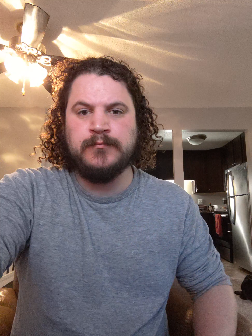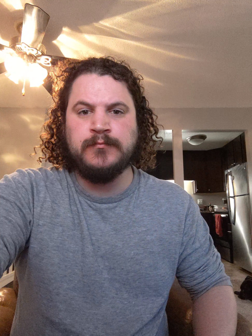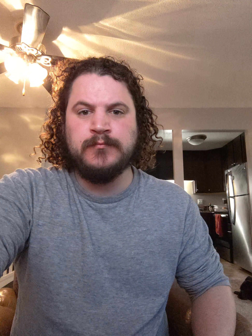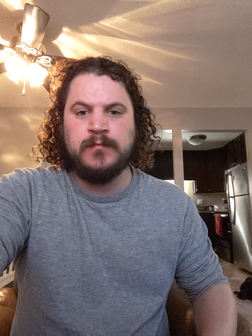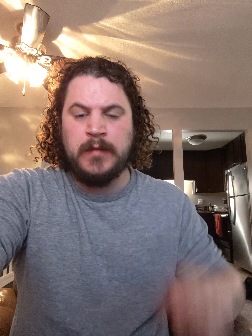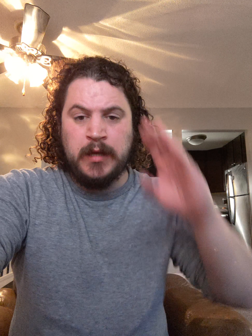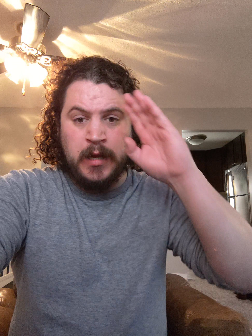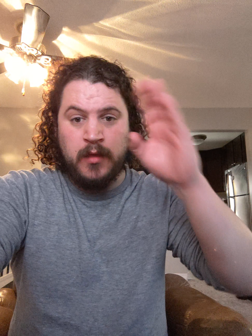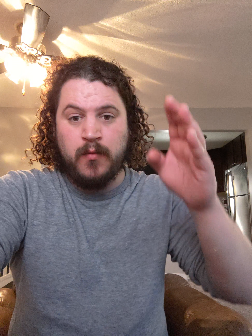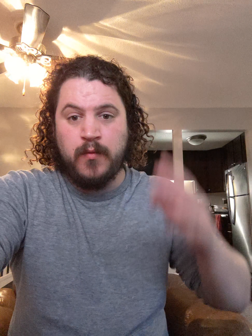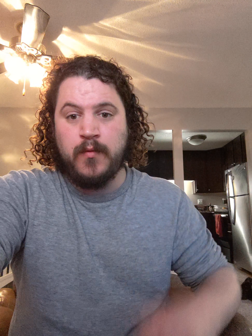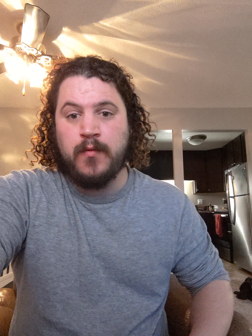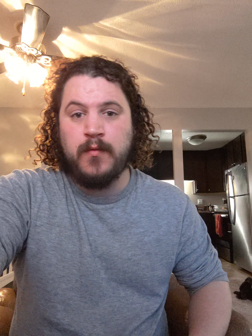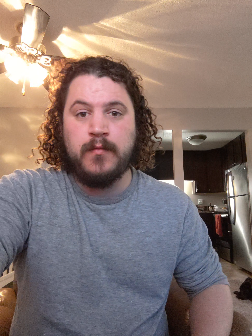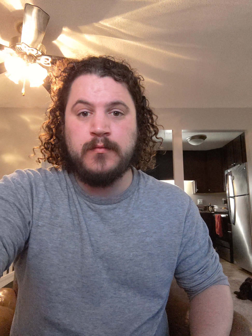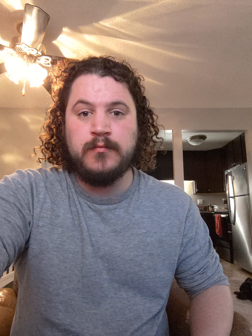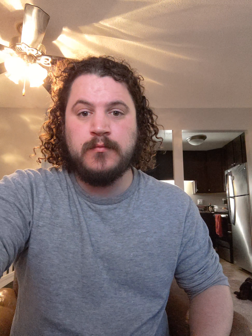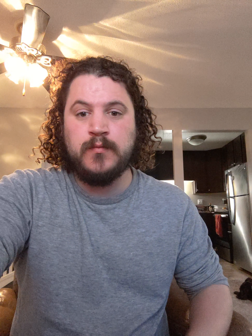hello